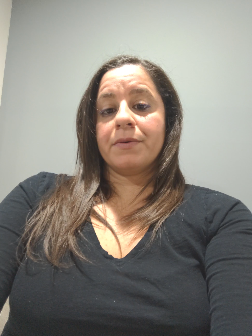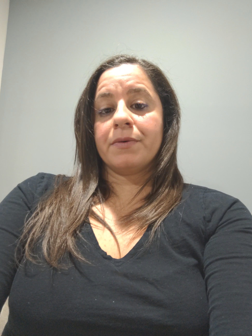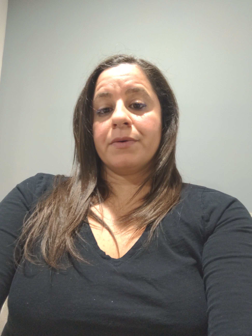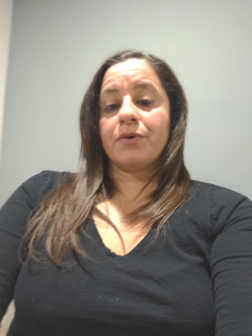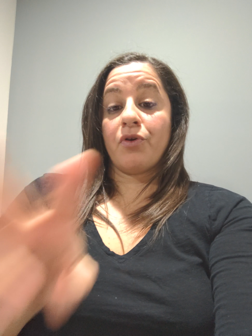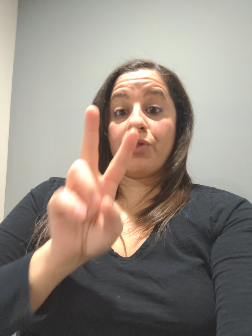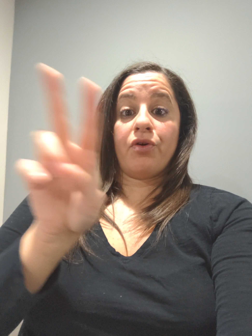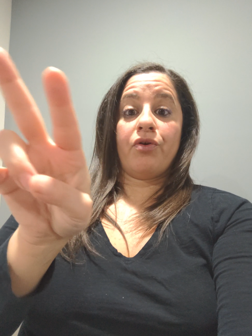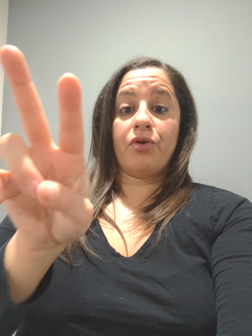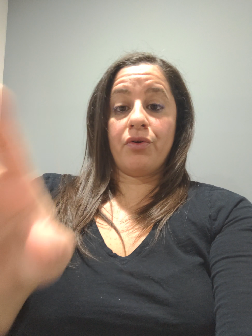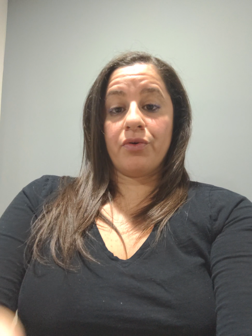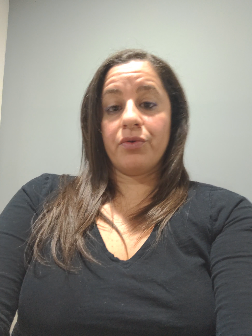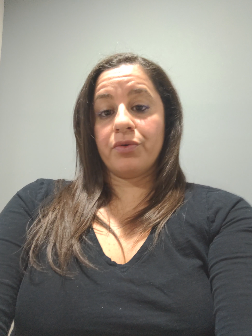look